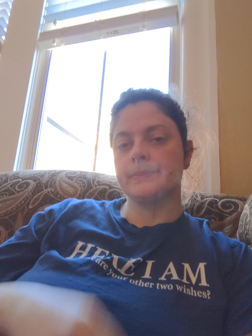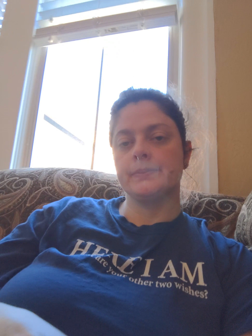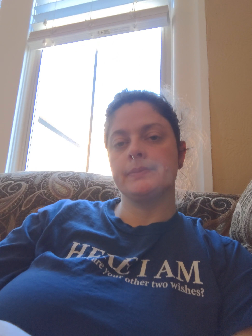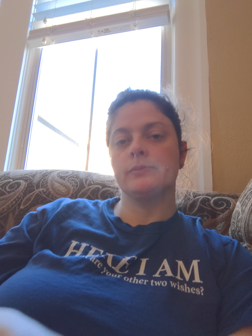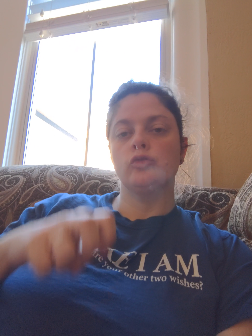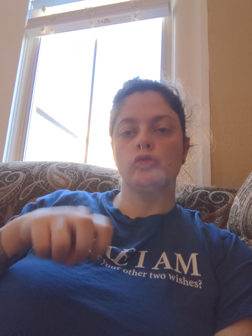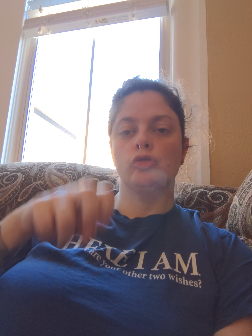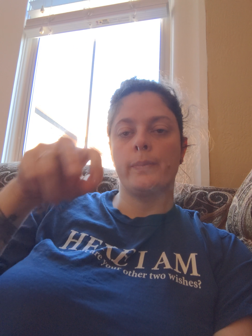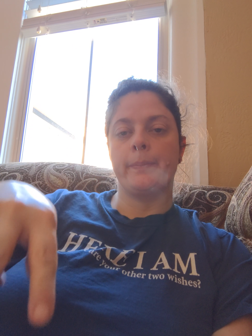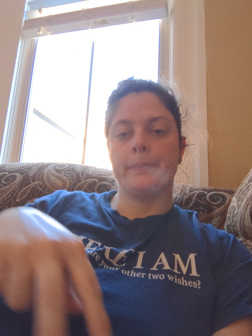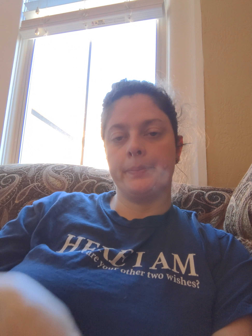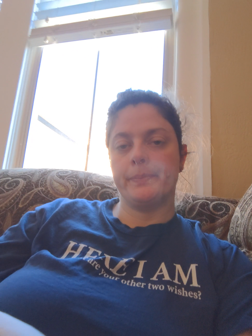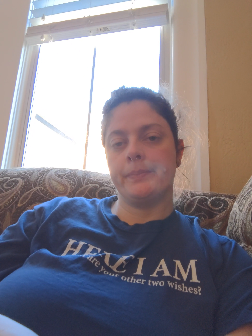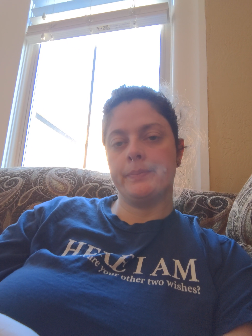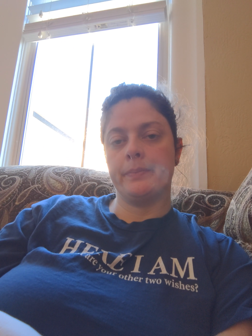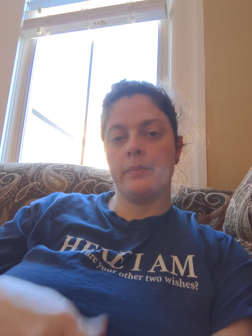jump